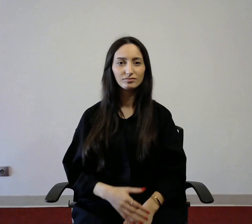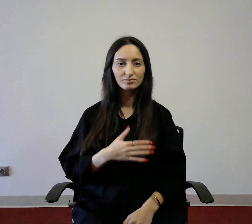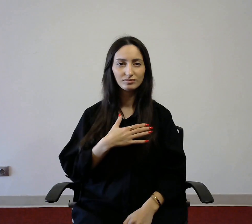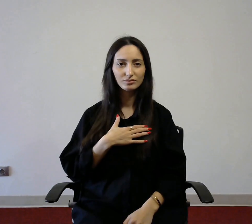mən